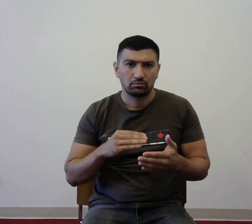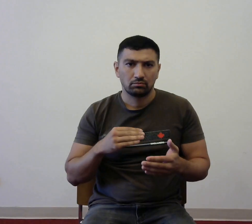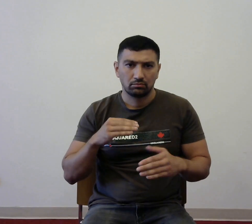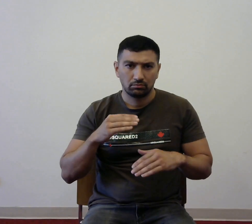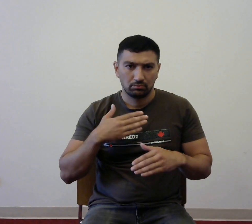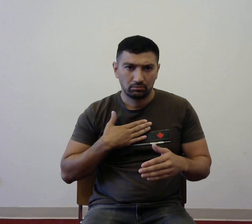mən